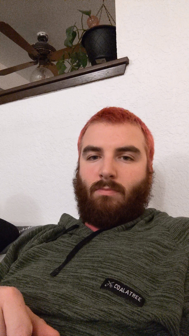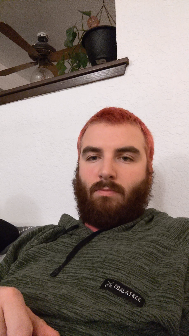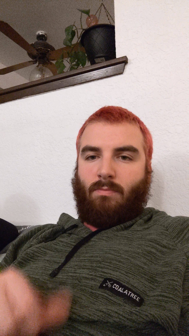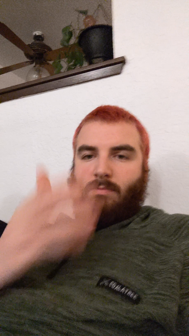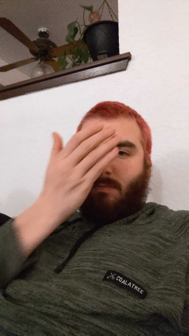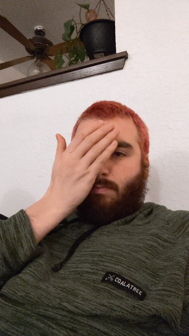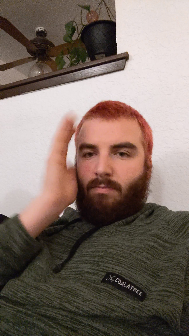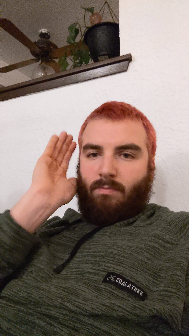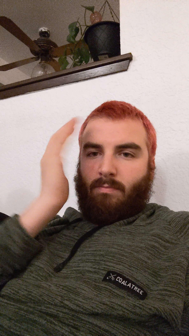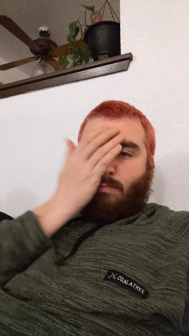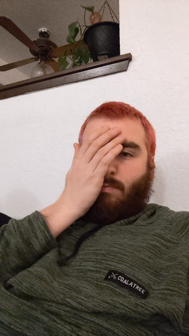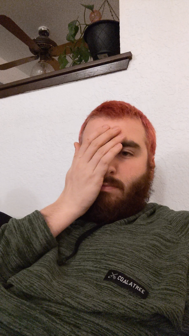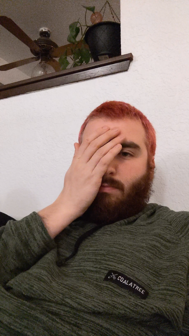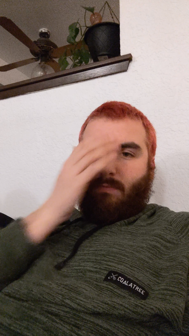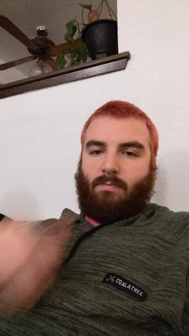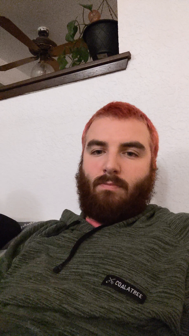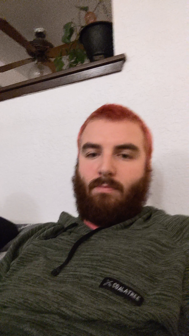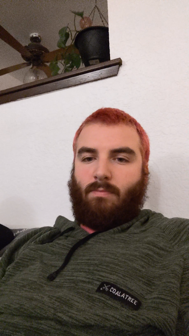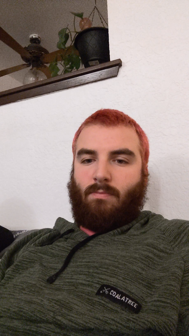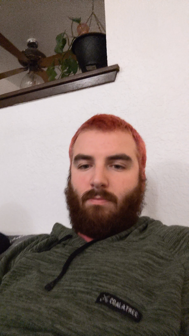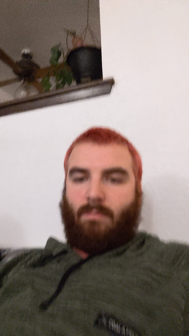peekaboo